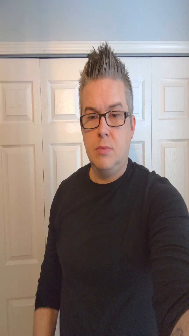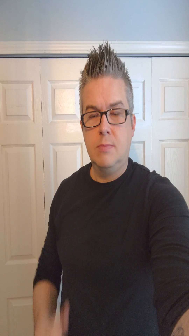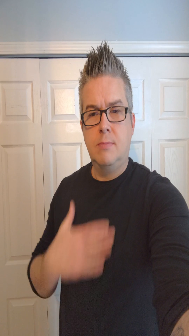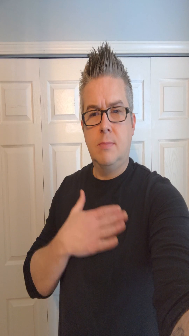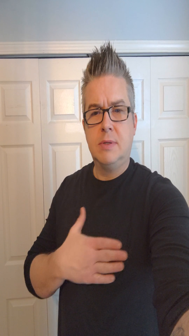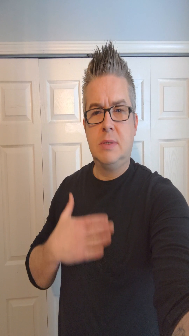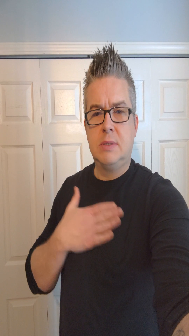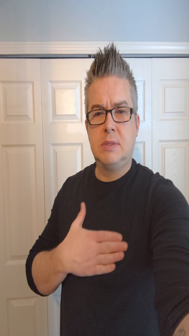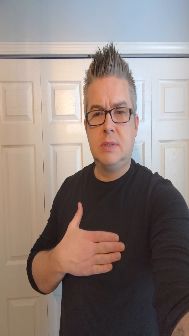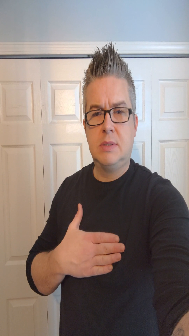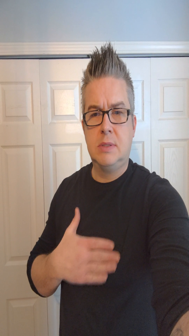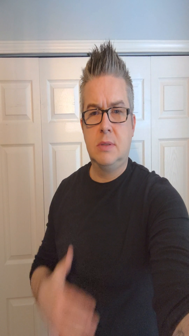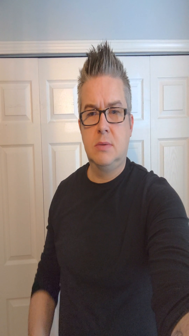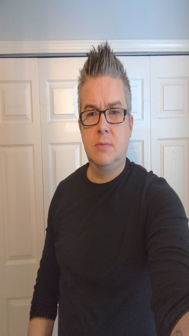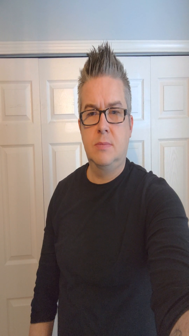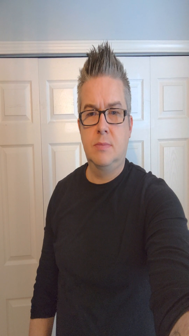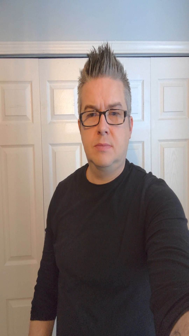please